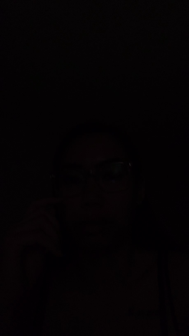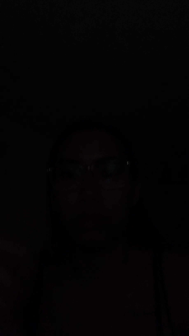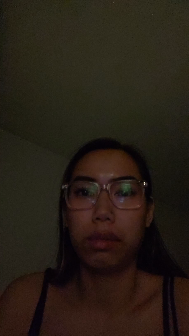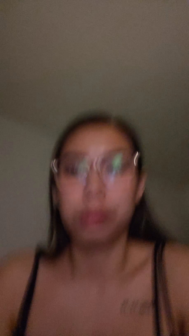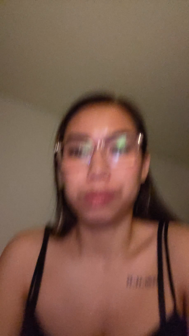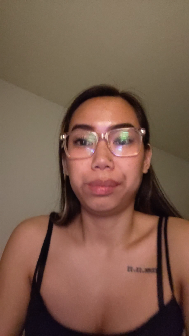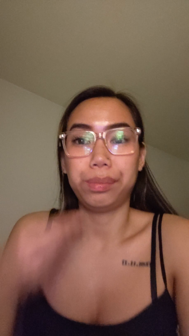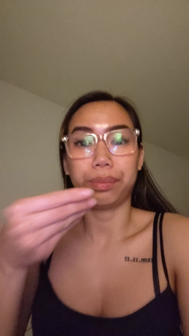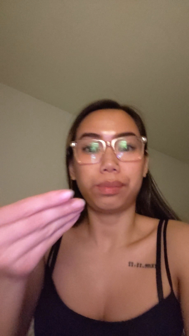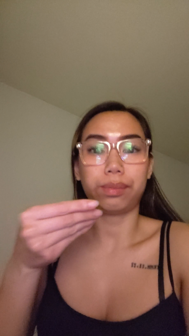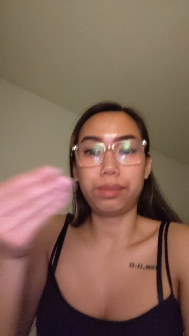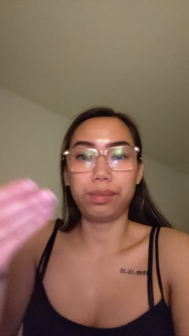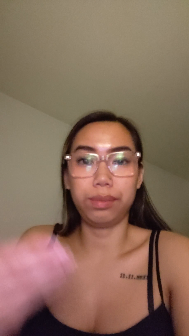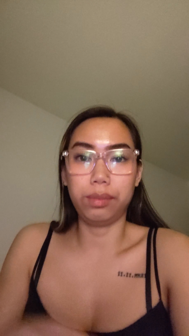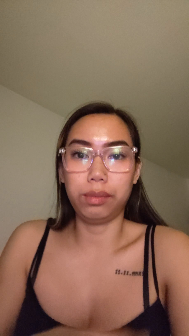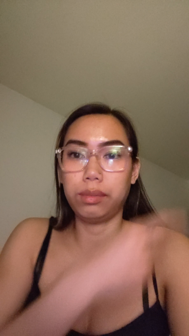buy